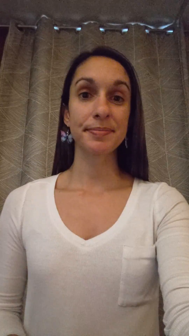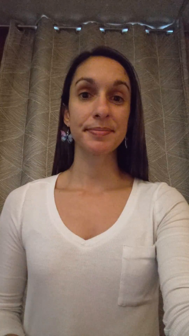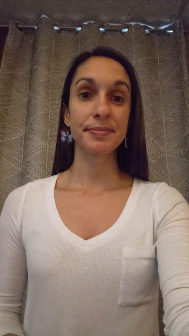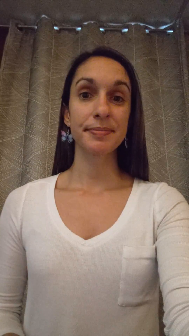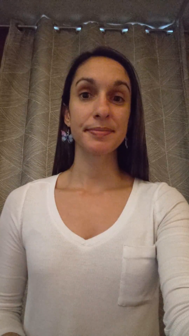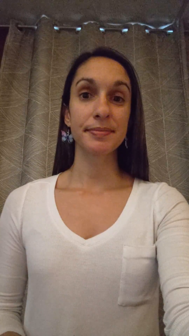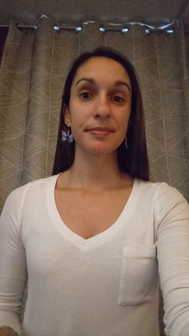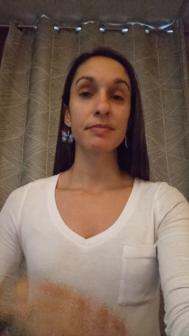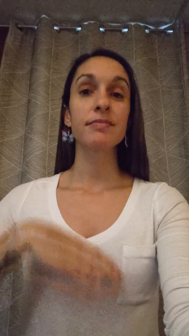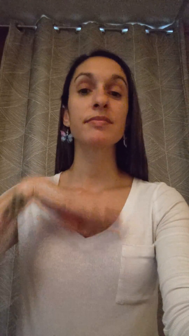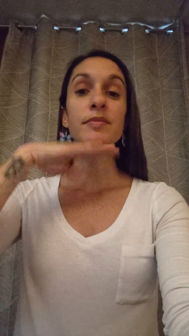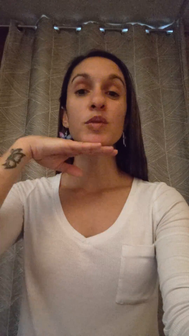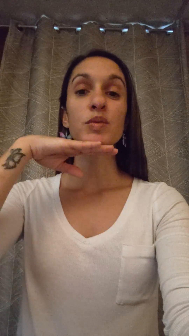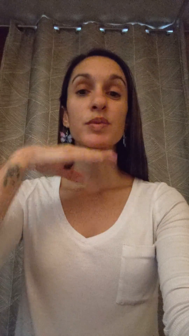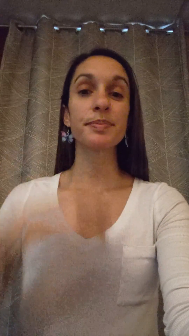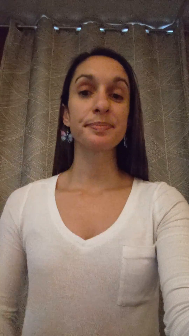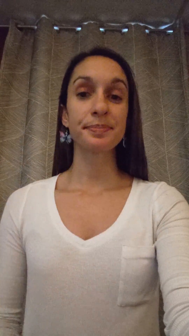full